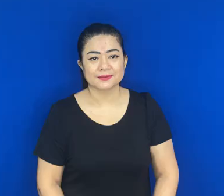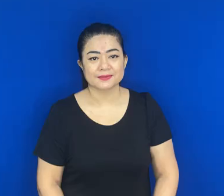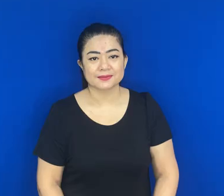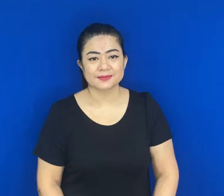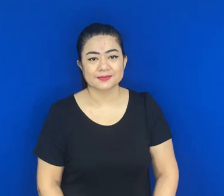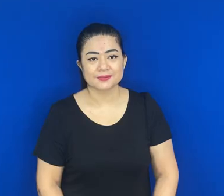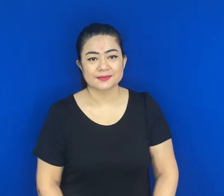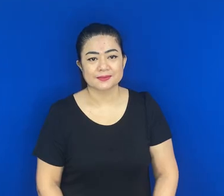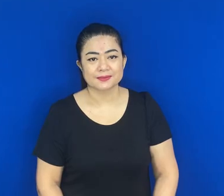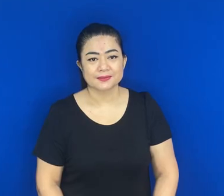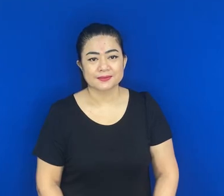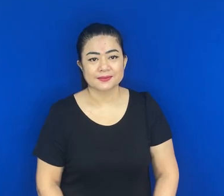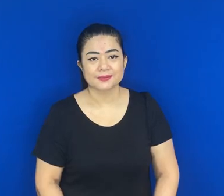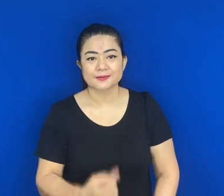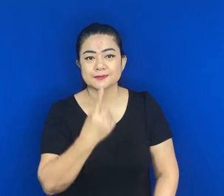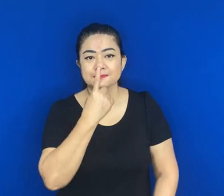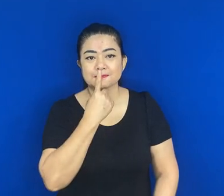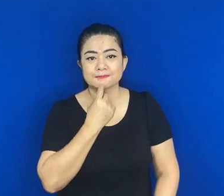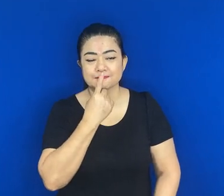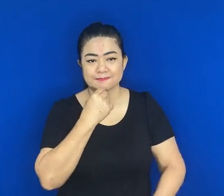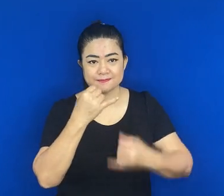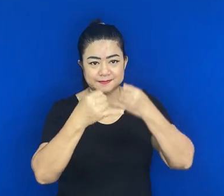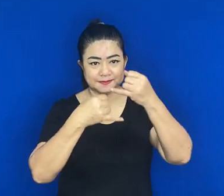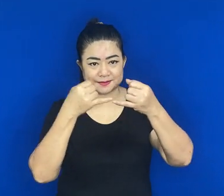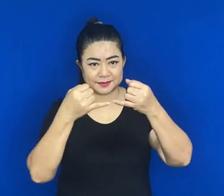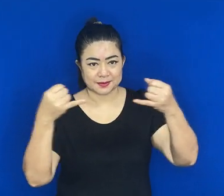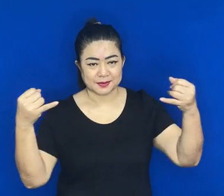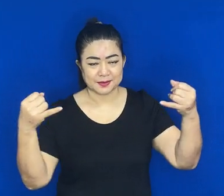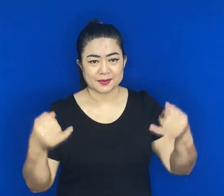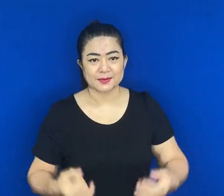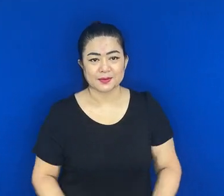spaghetti